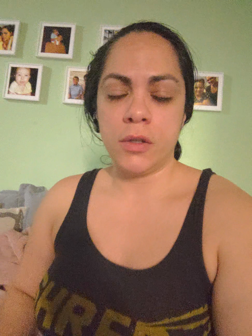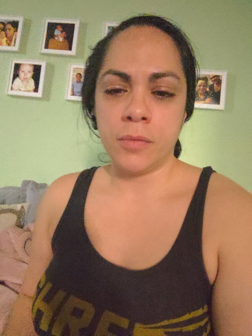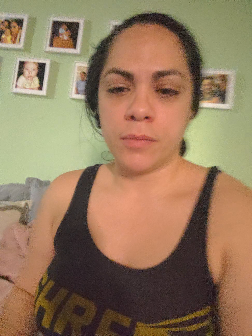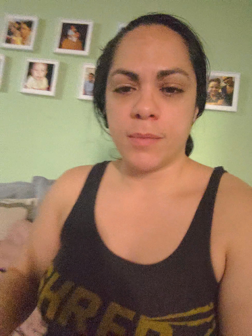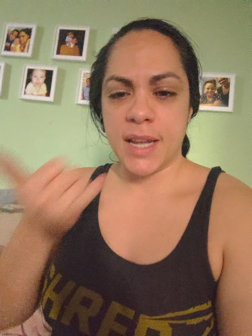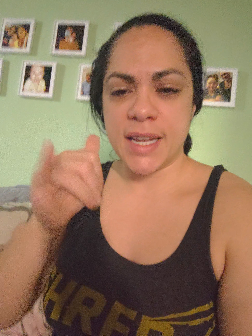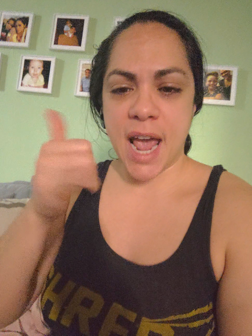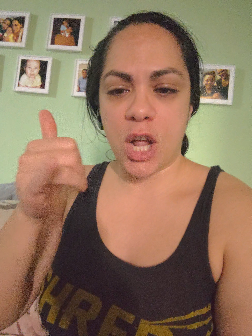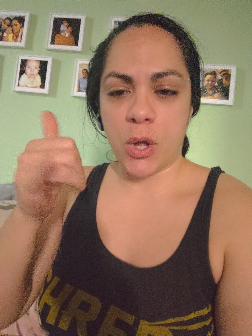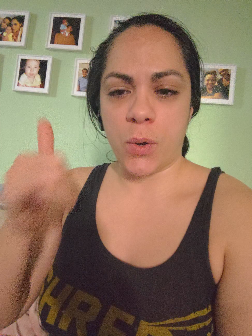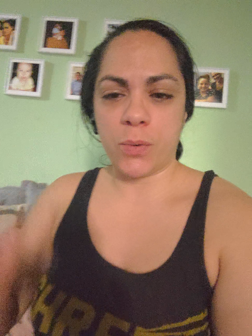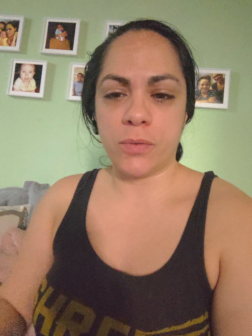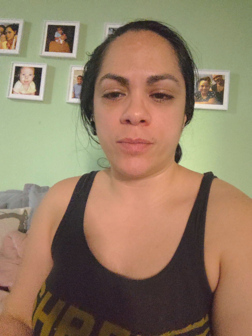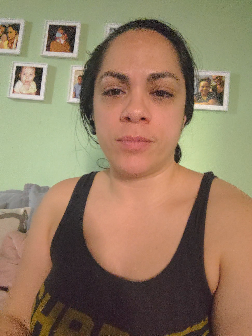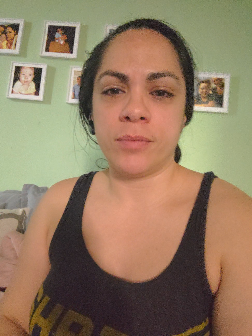yellow